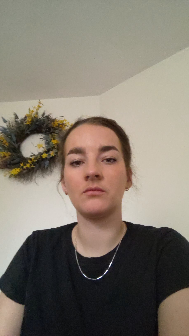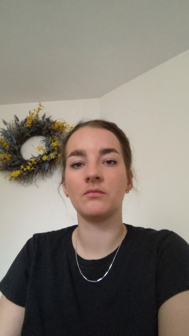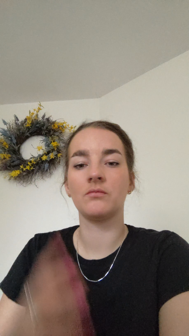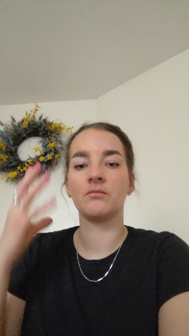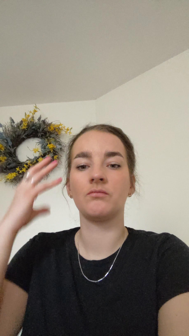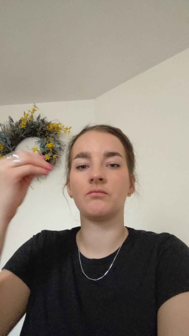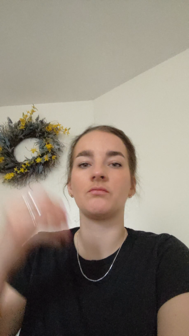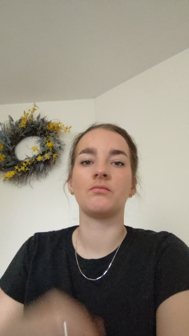got to